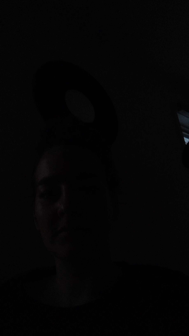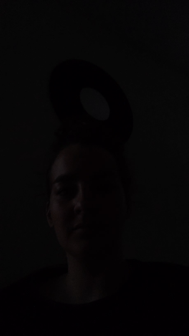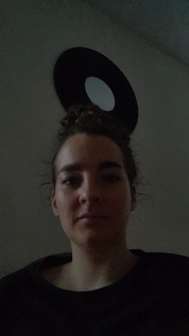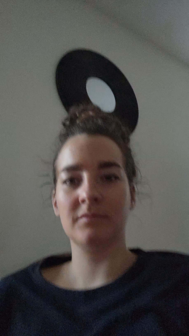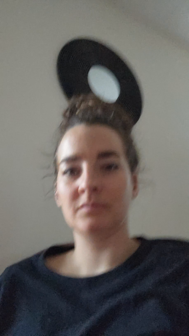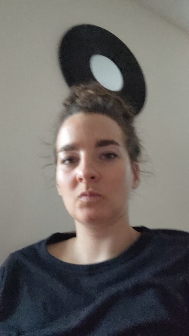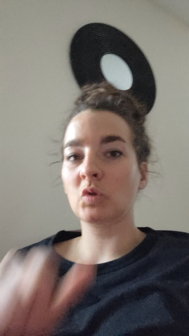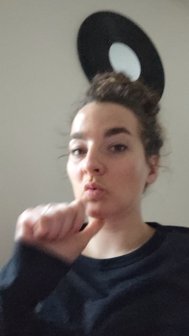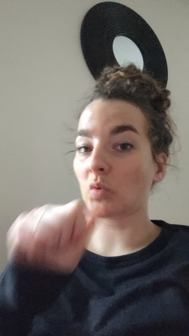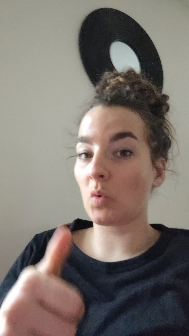don't